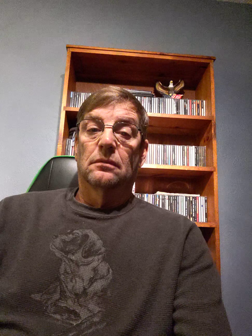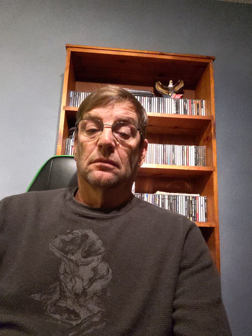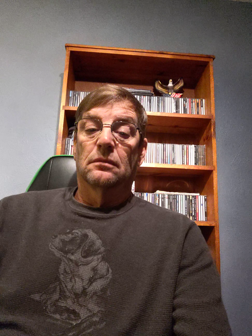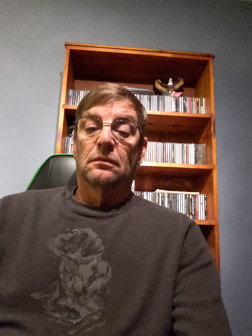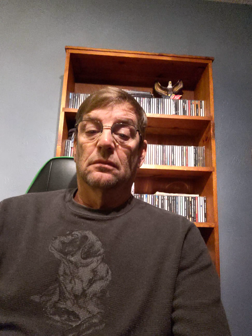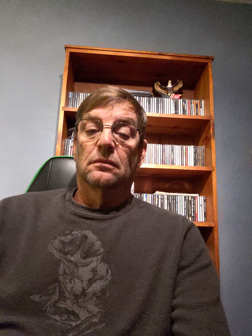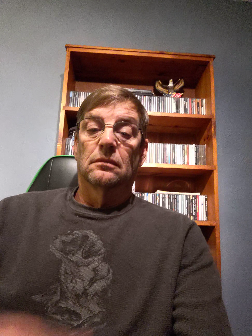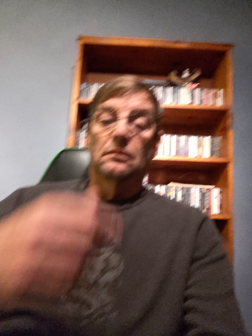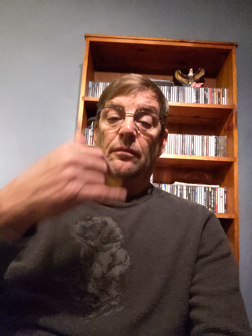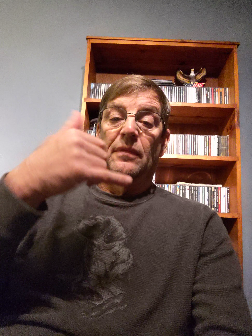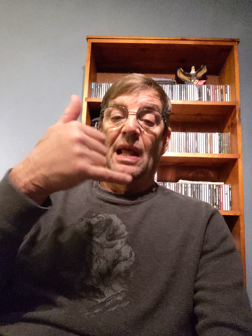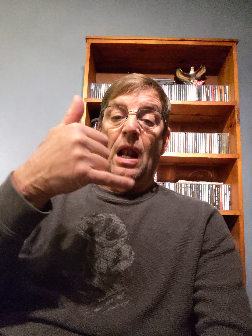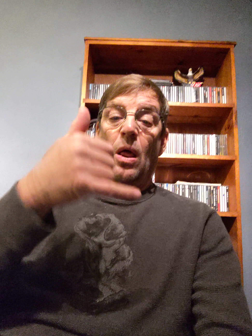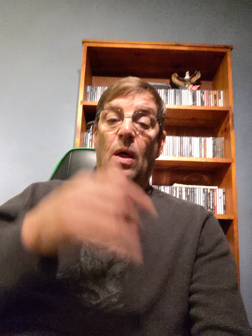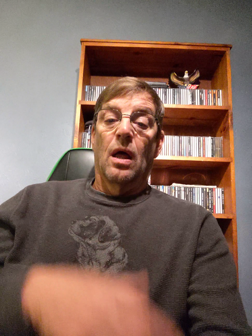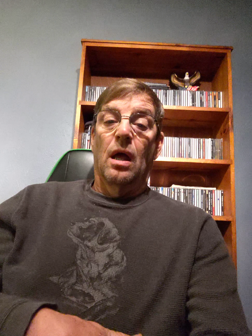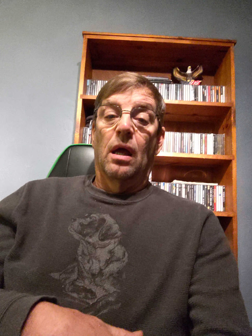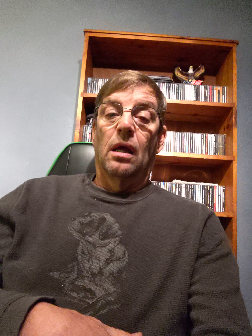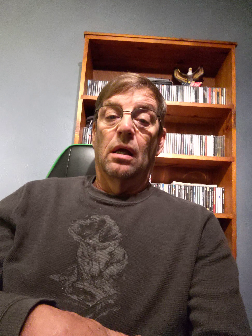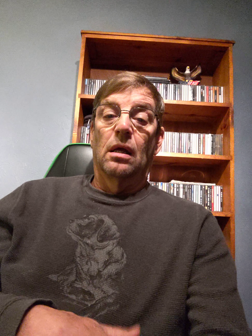yellow